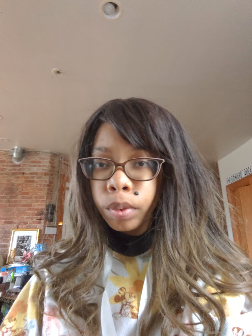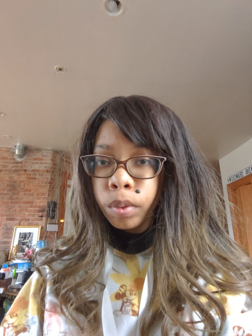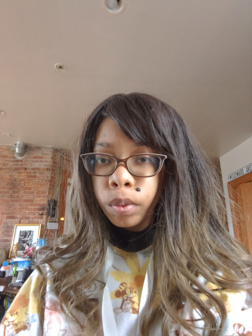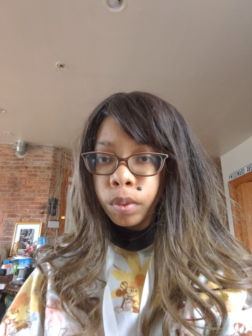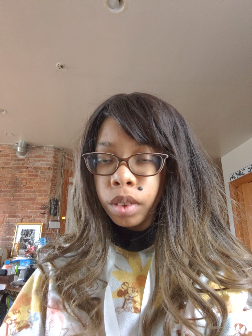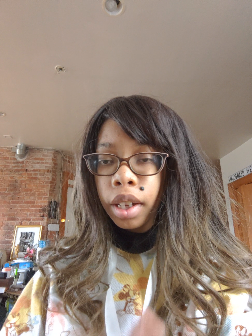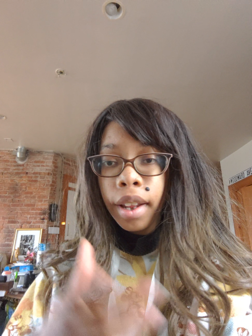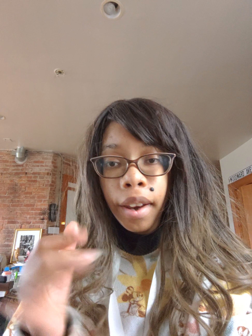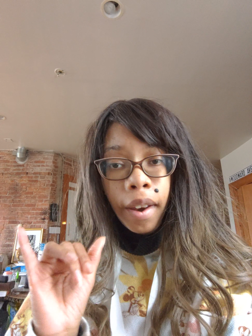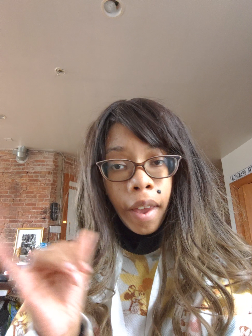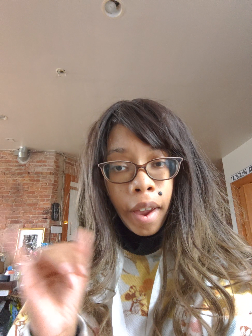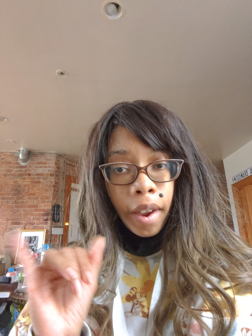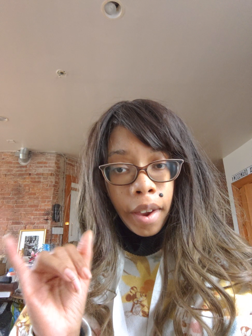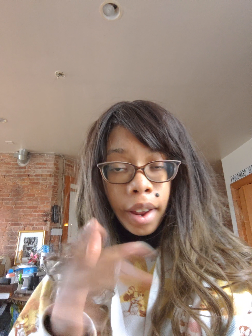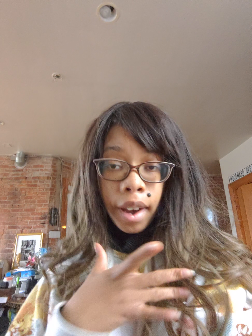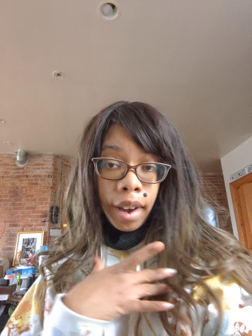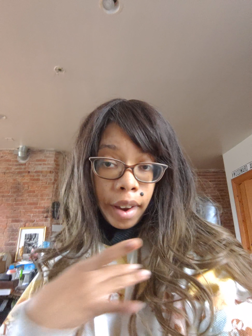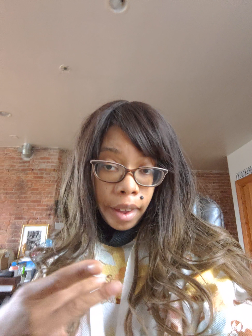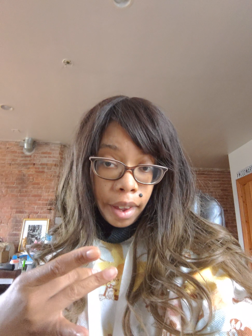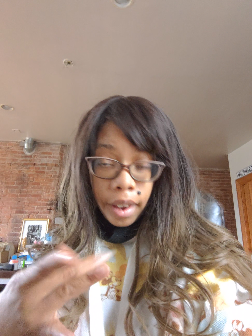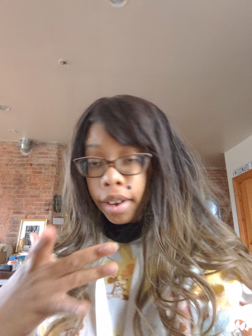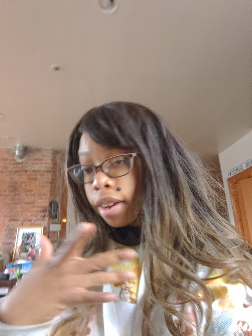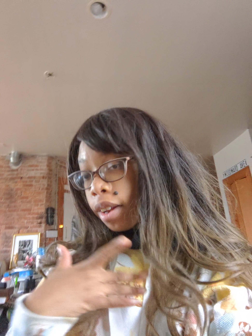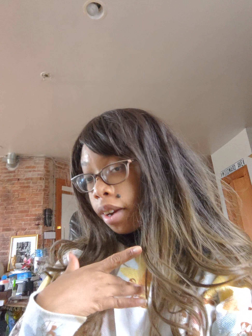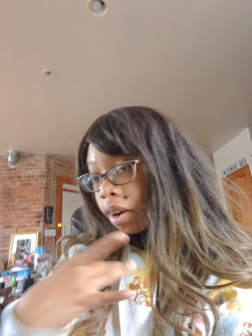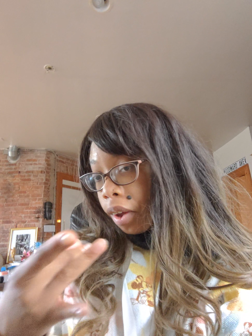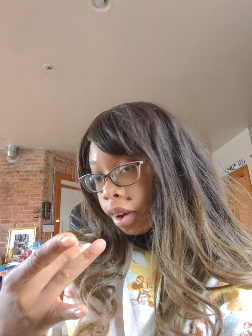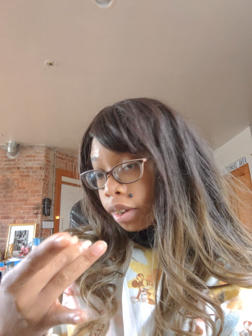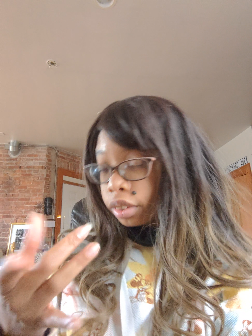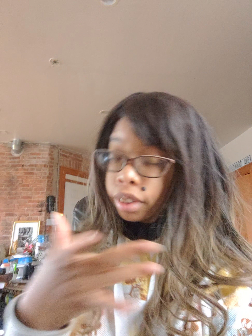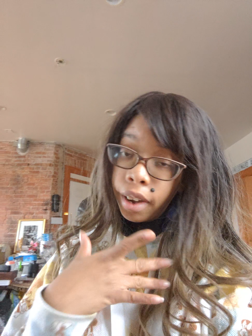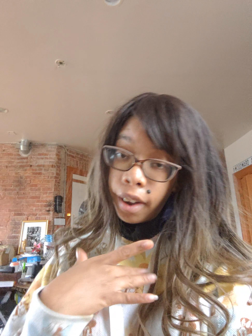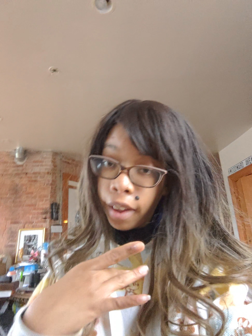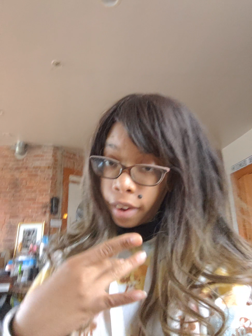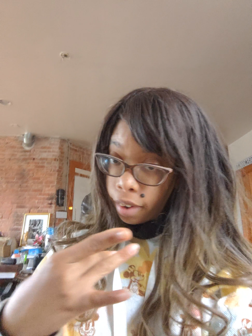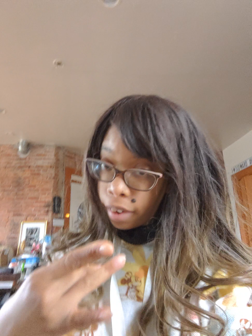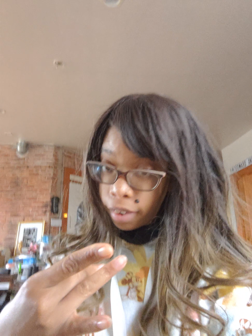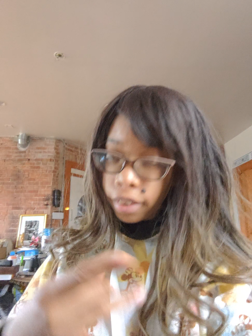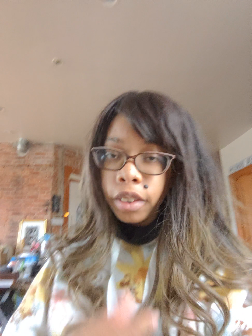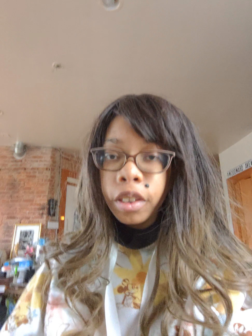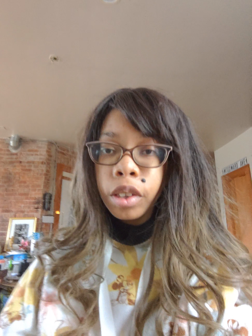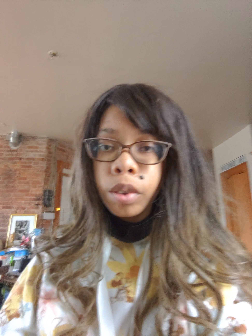like